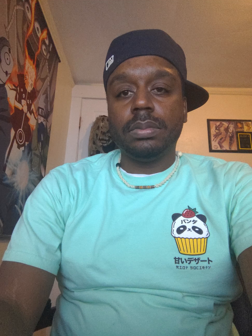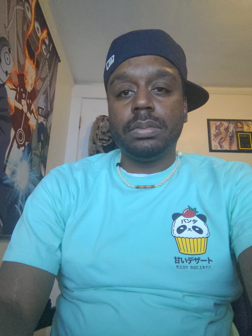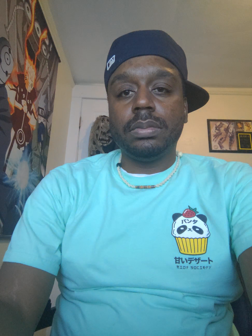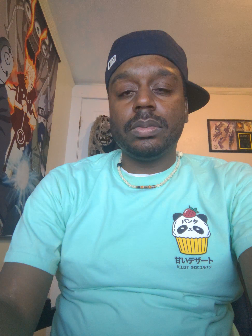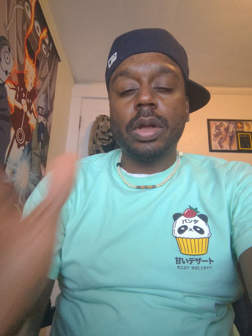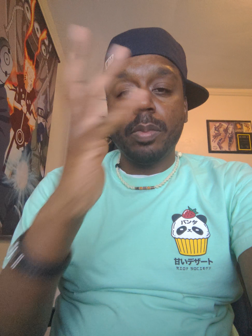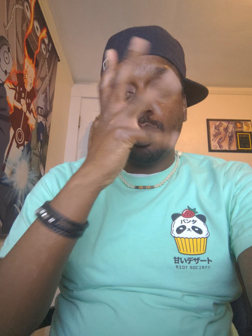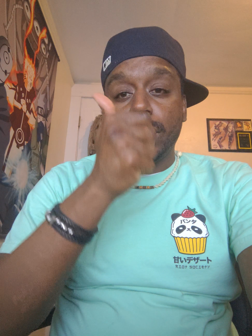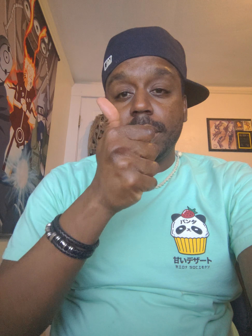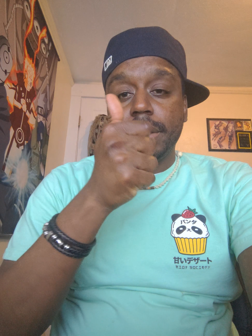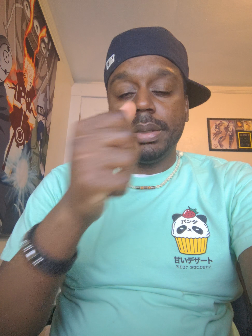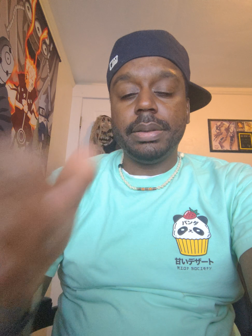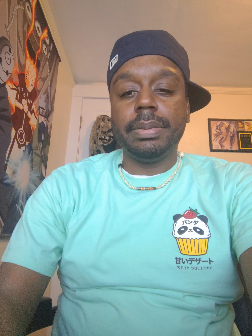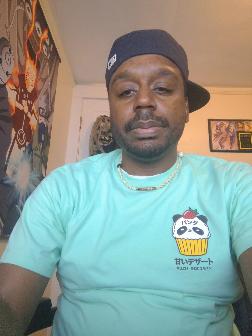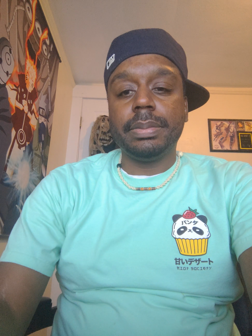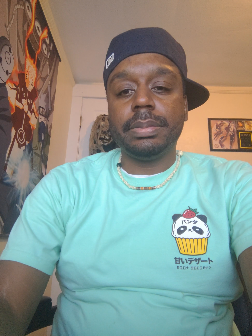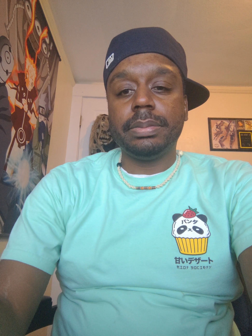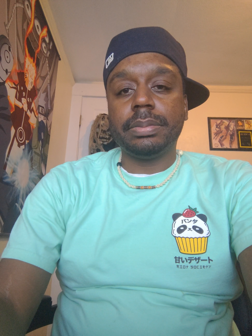pretty